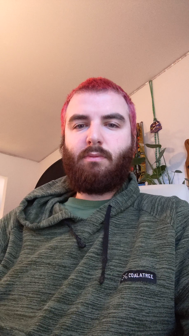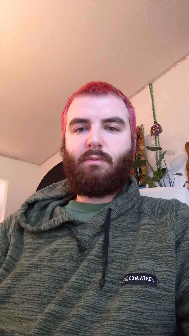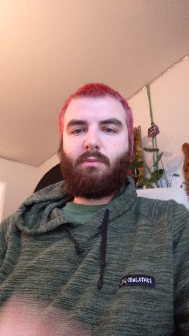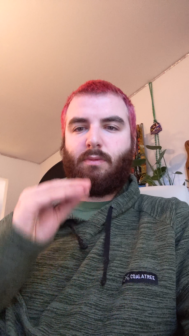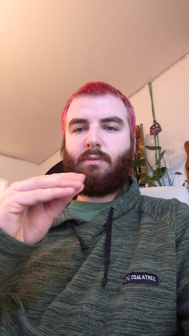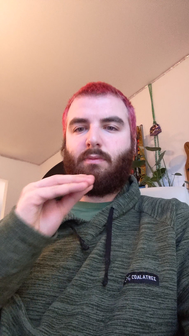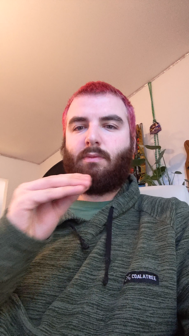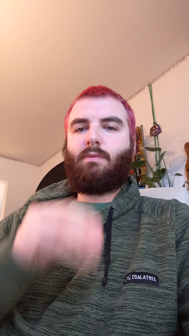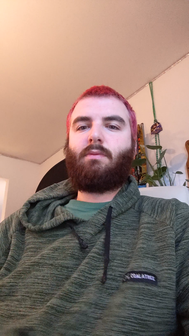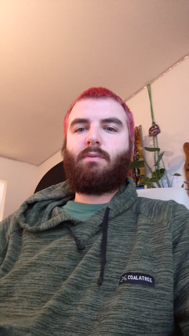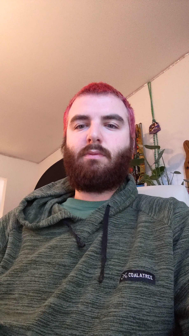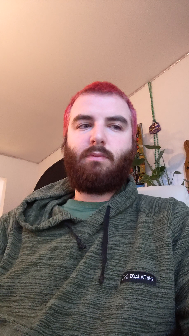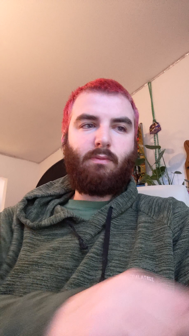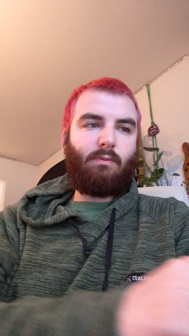fix